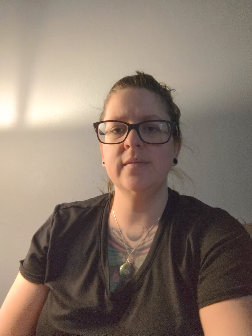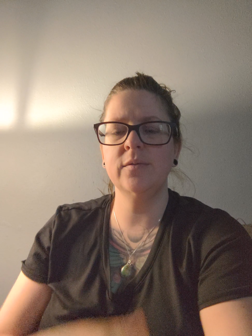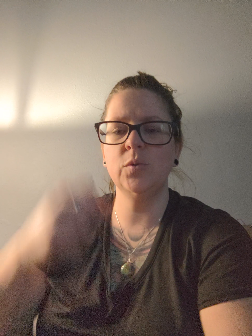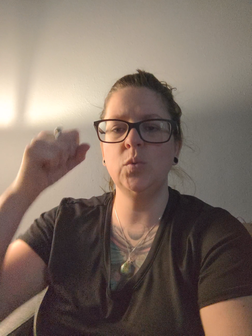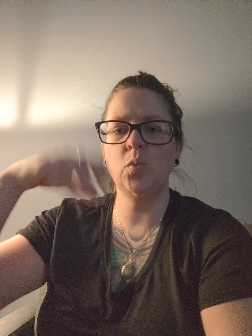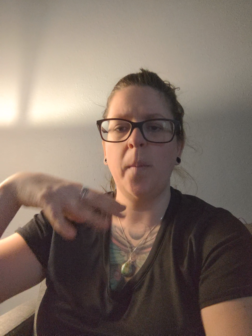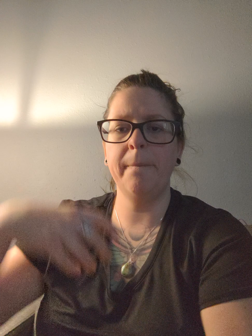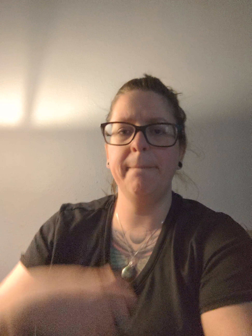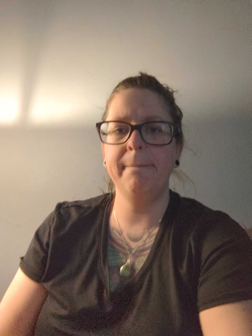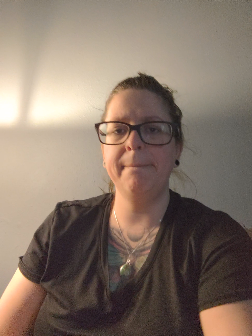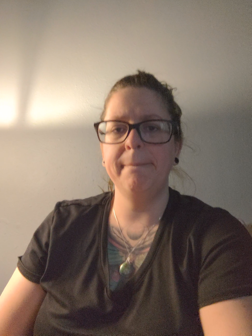drop